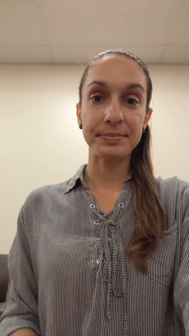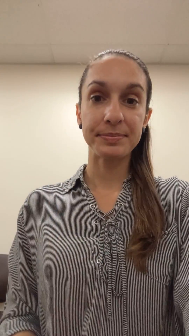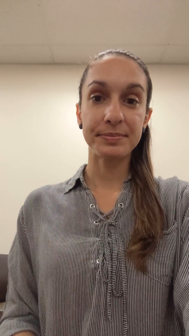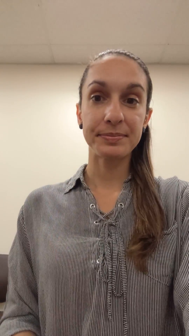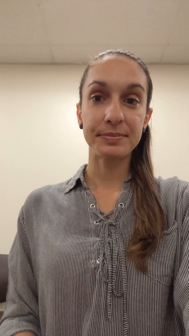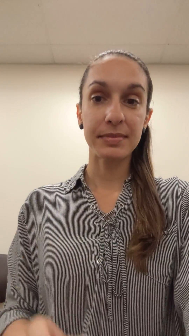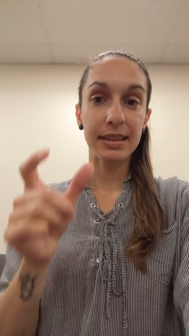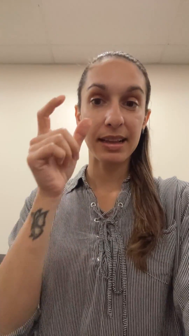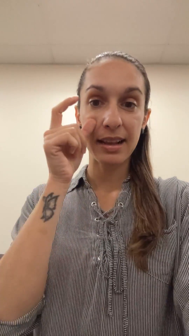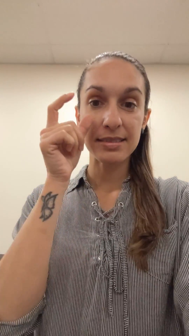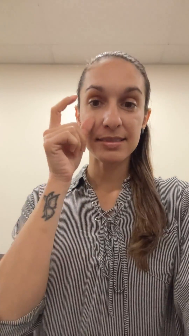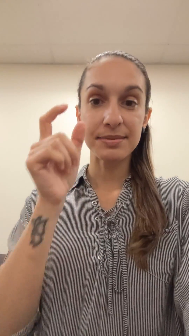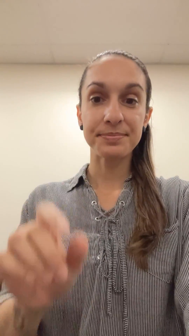glasses